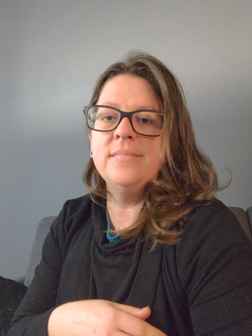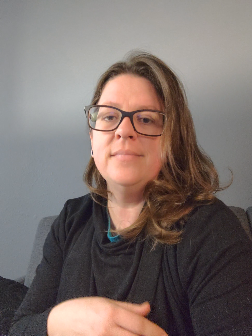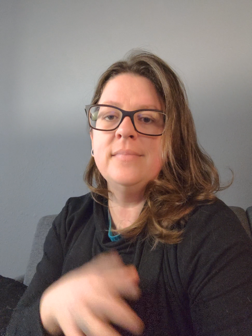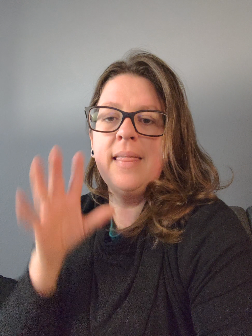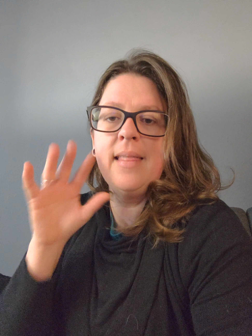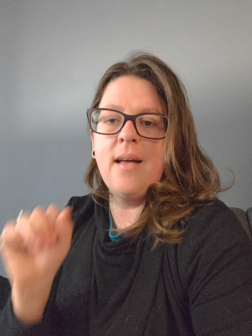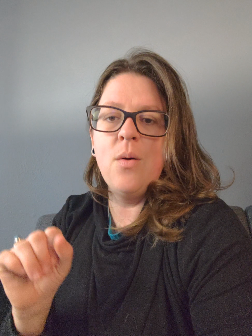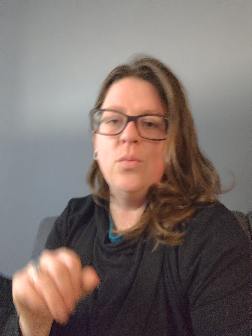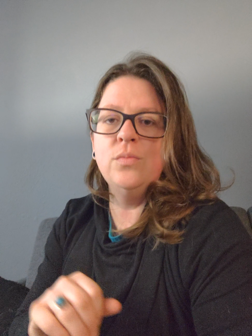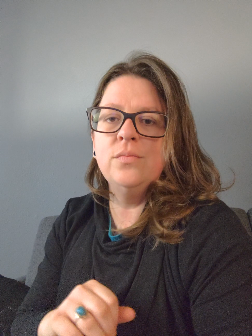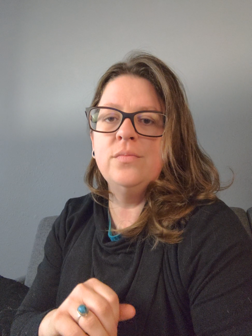loud